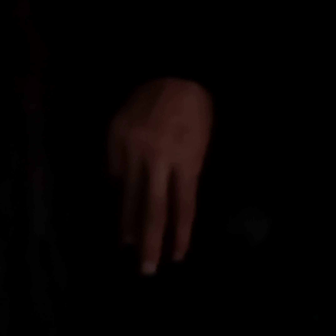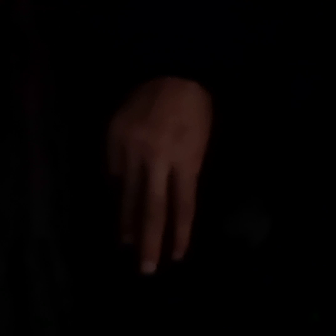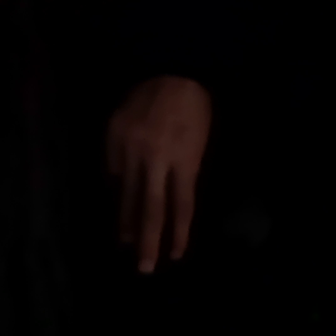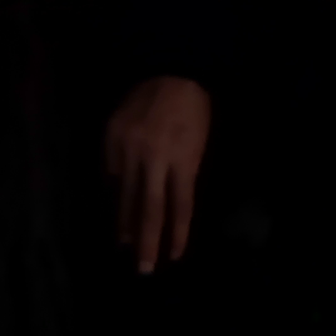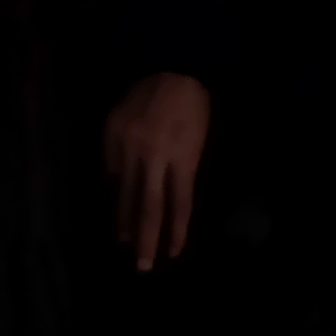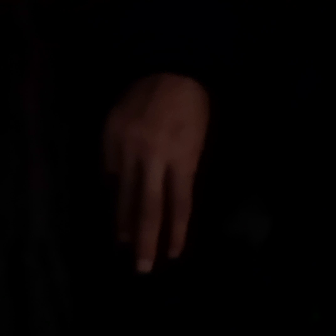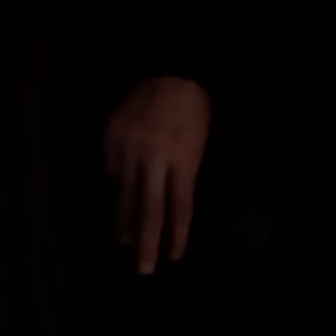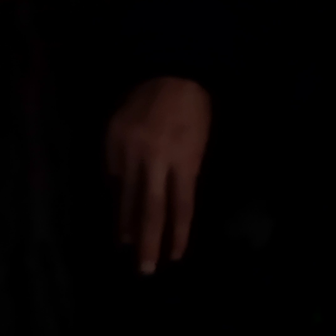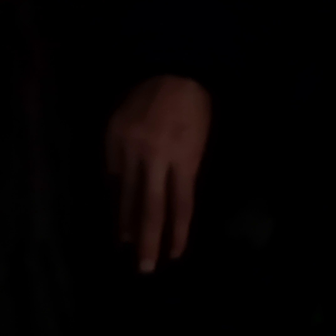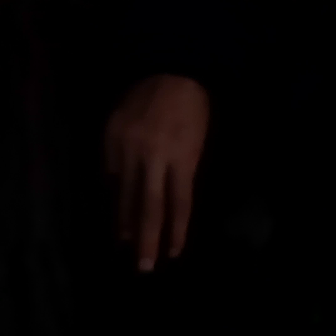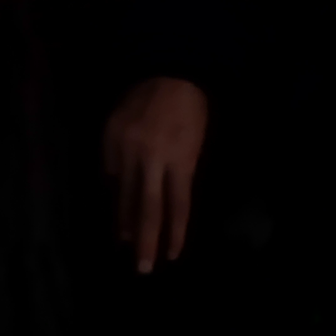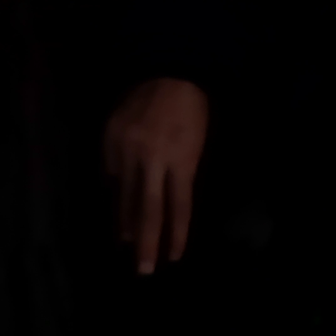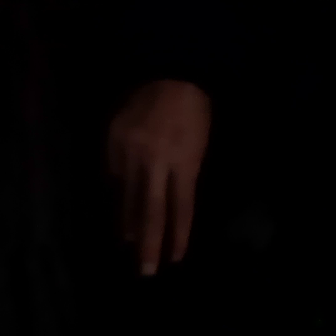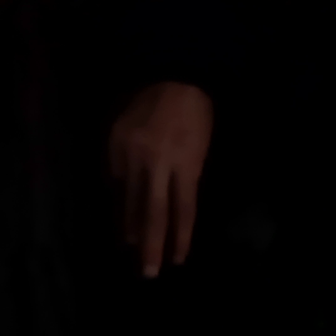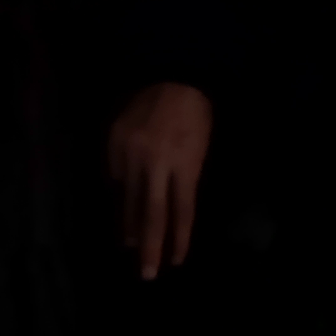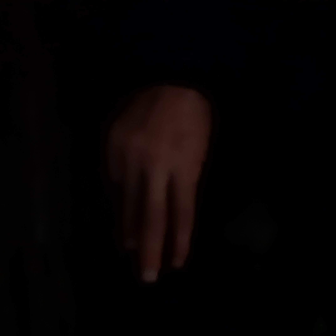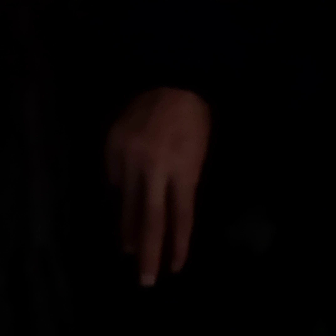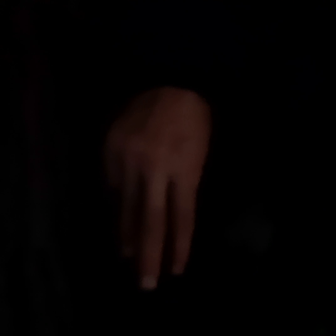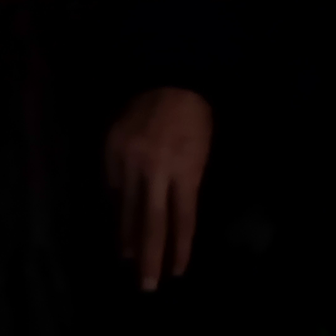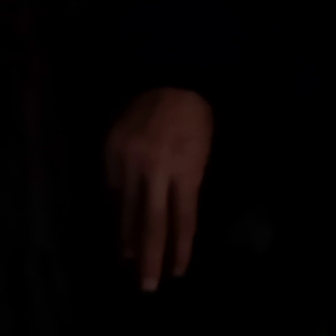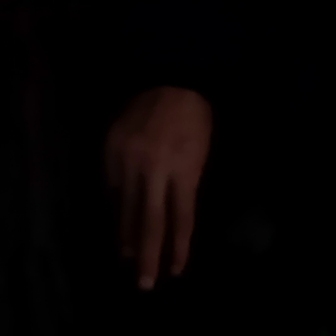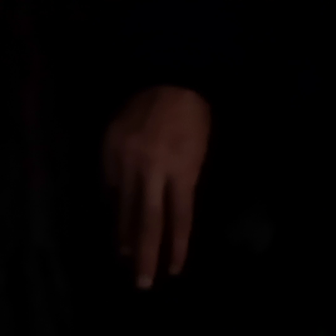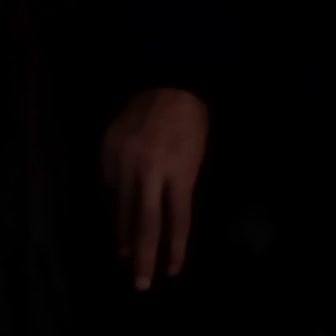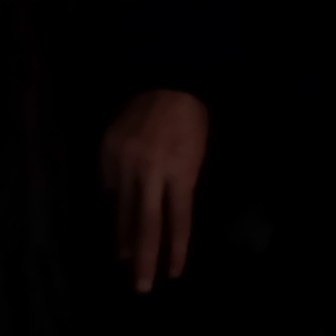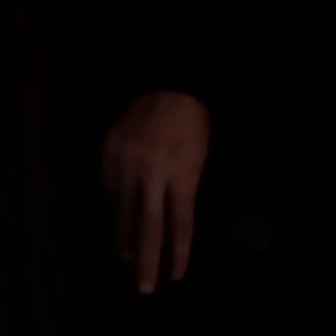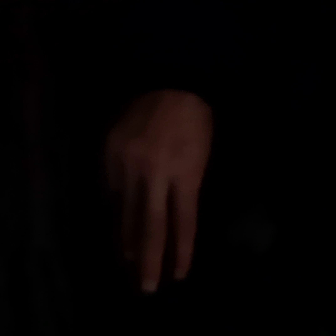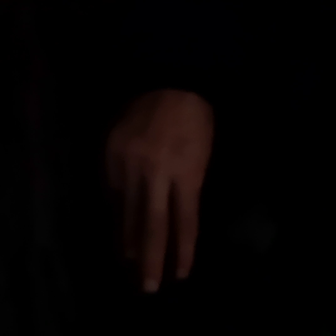М